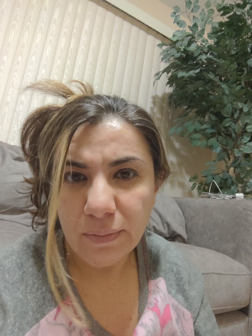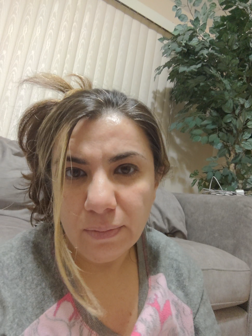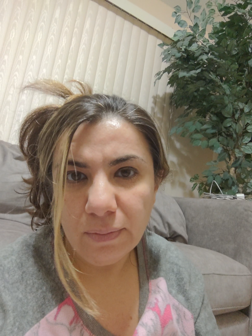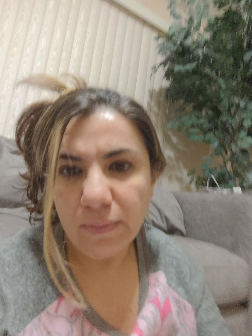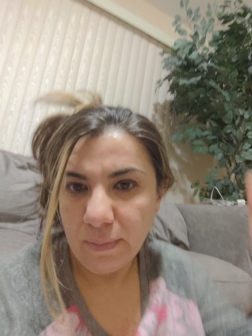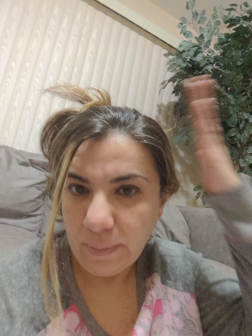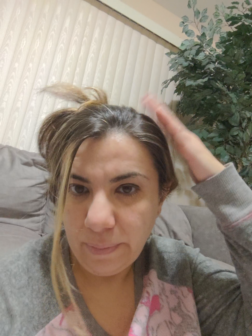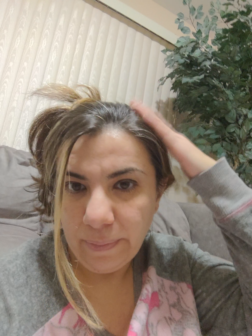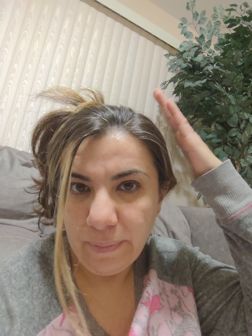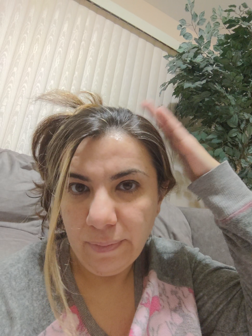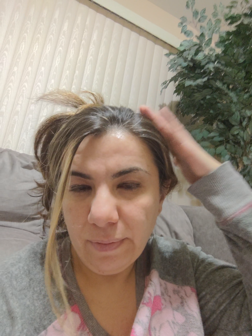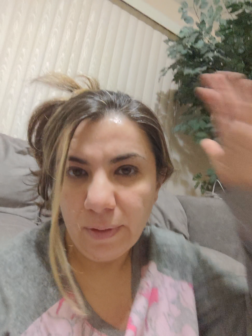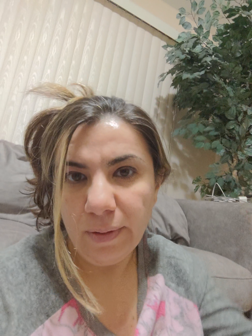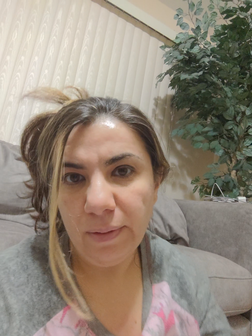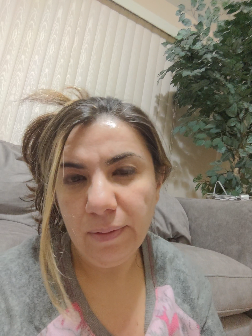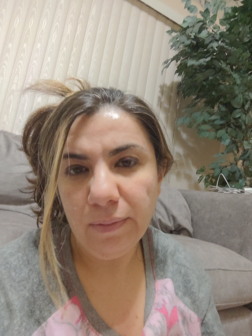hat